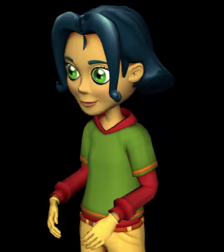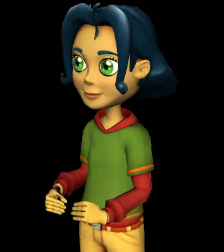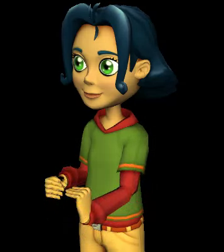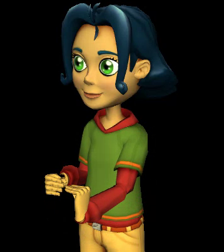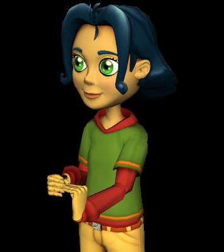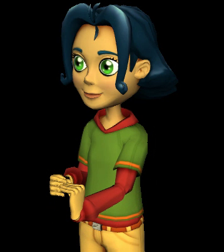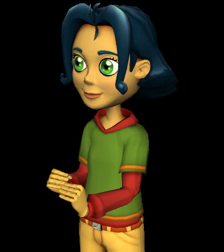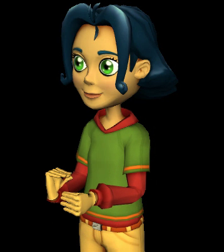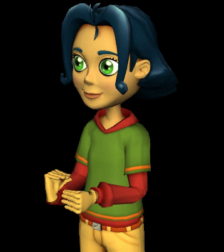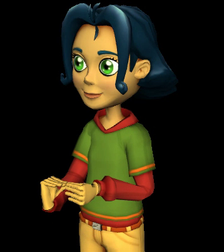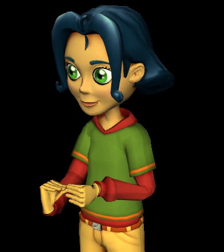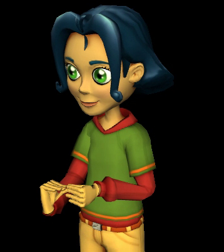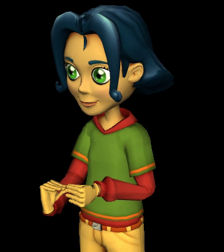مشكلة